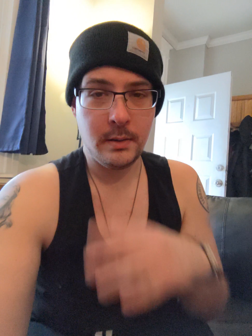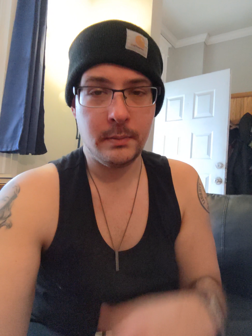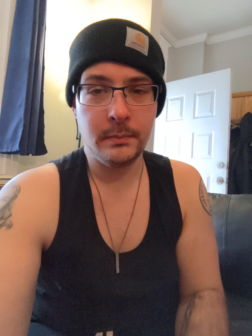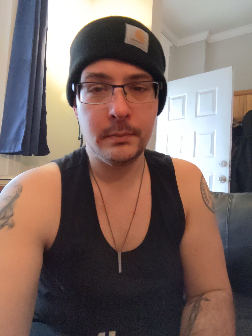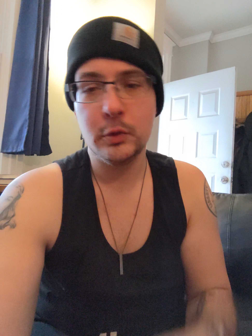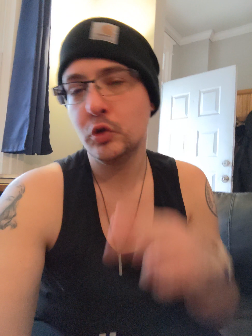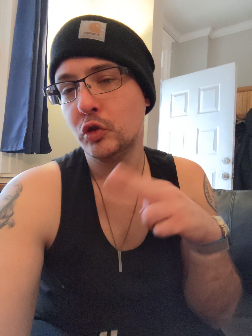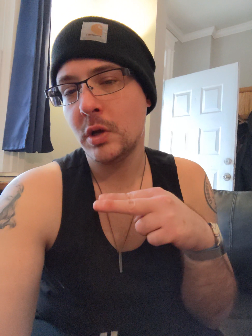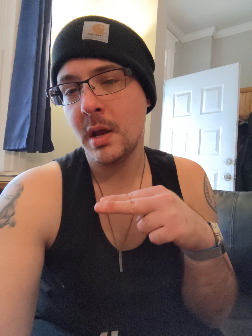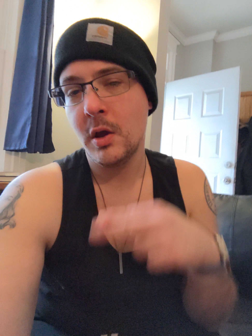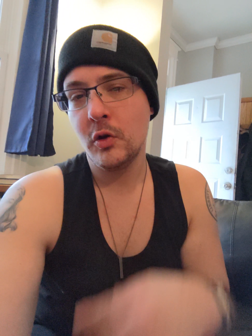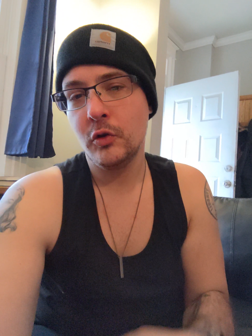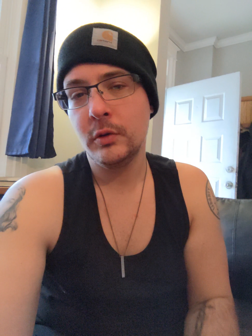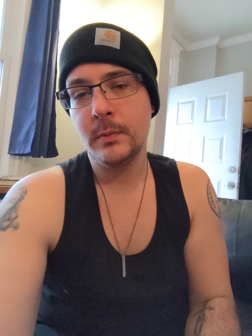chair